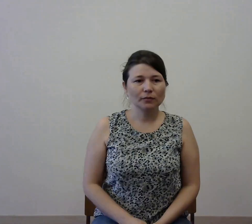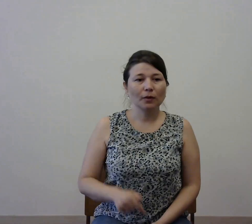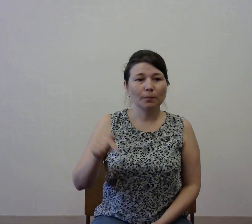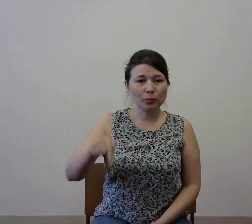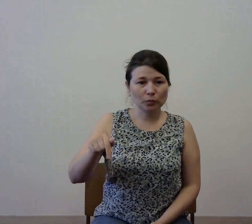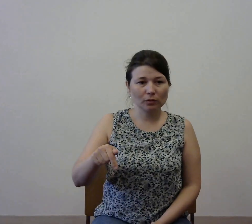burda